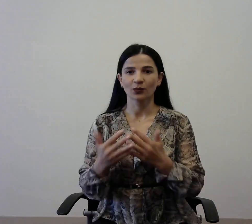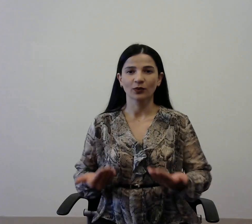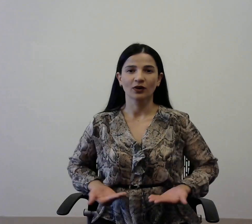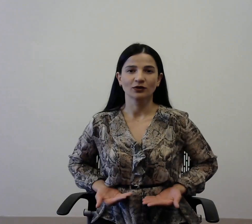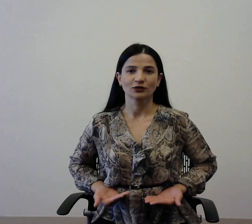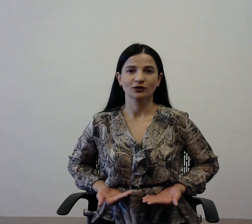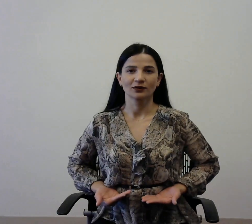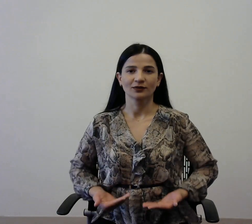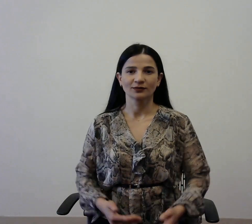yaşamaq